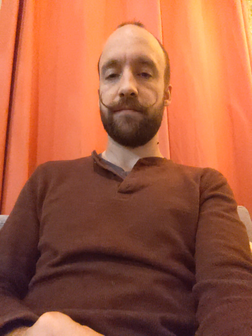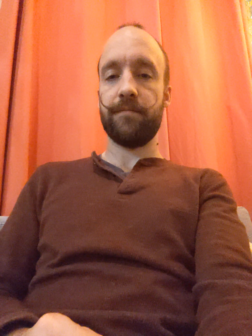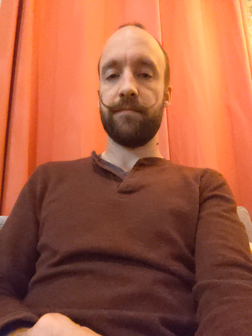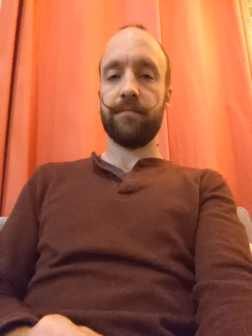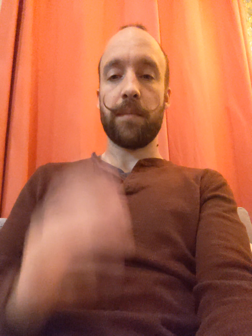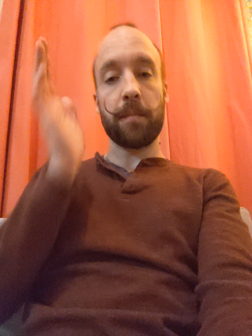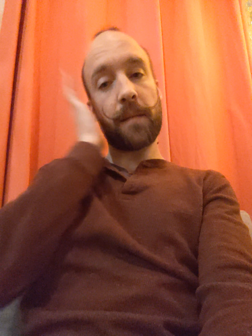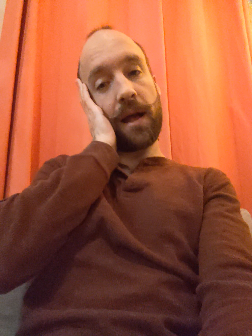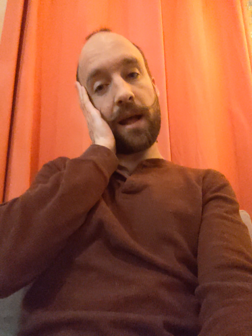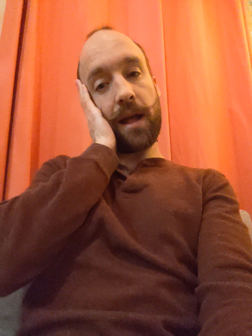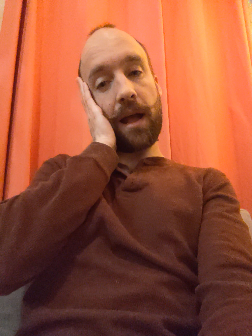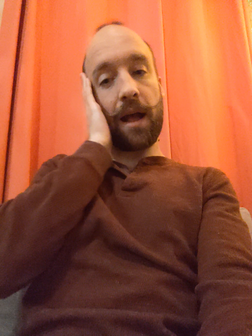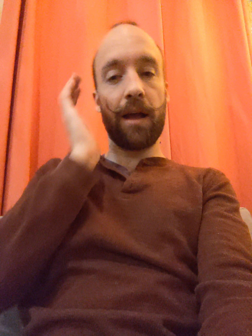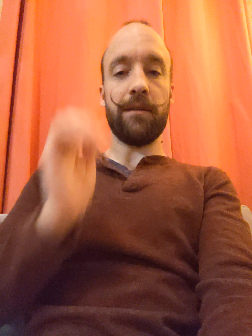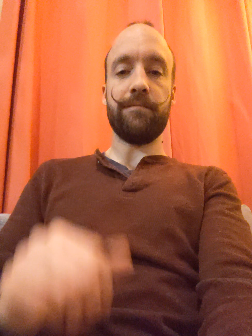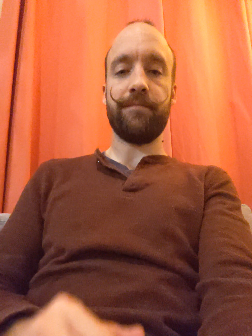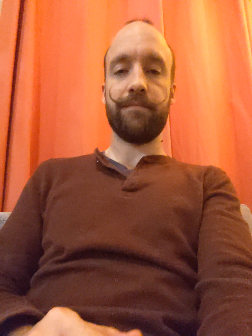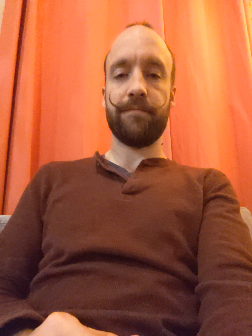bed